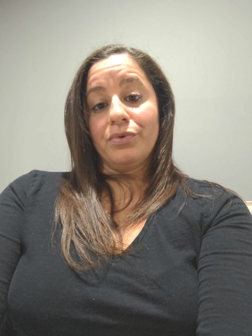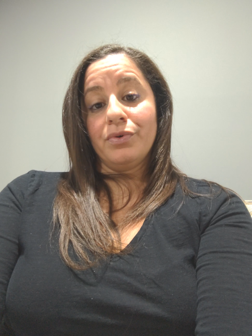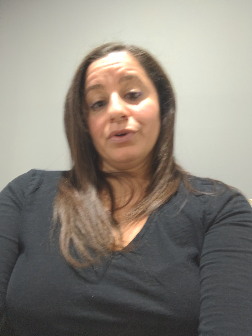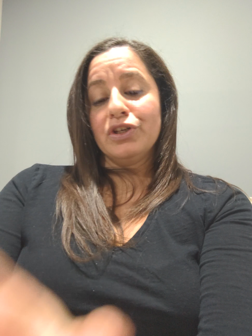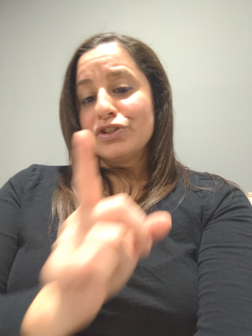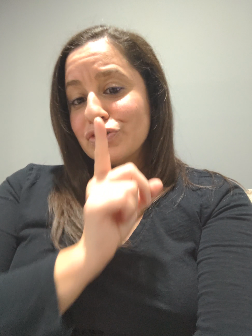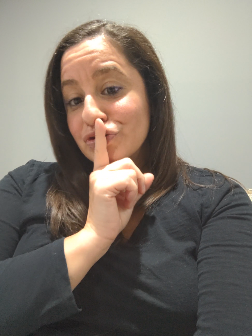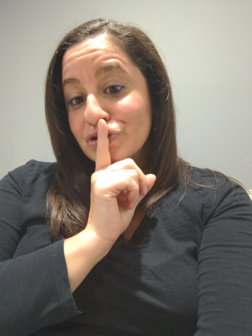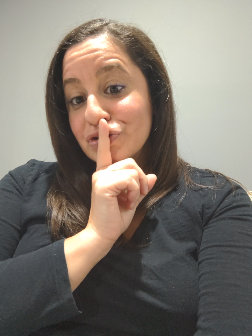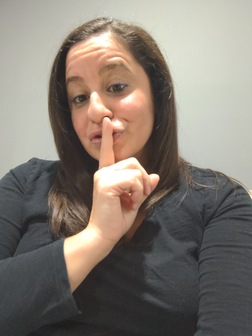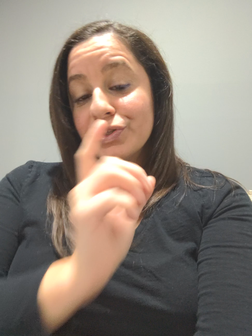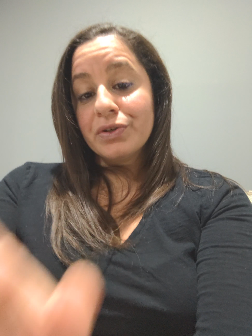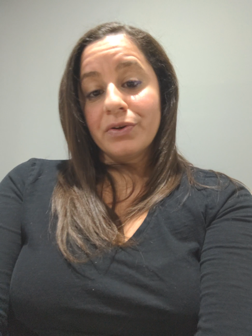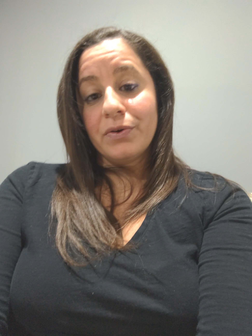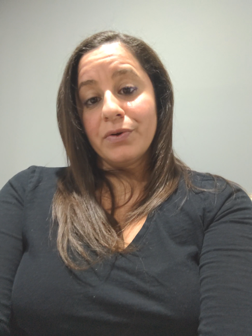shhh